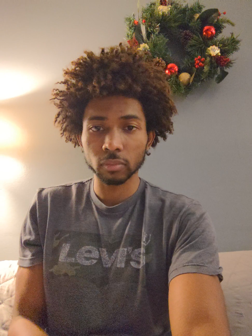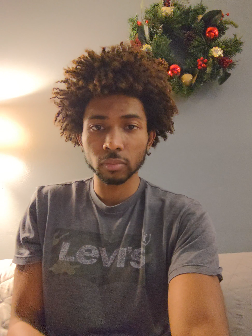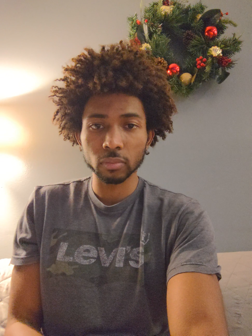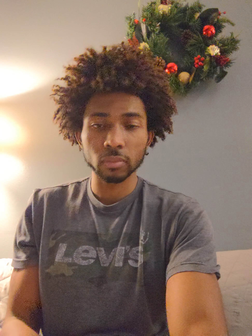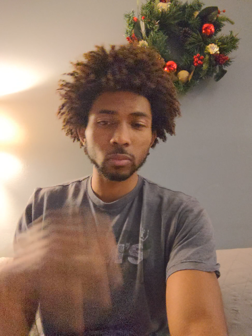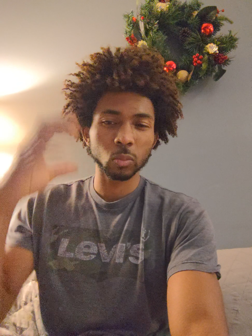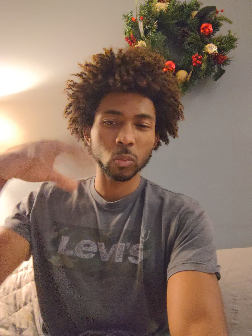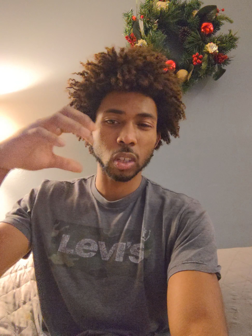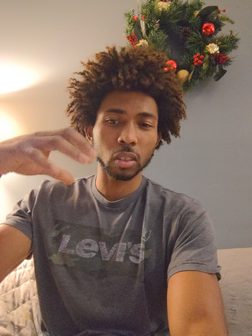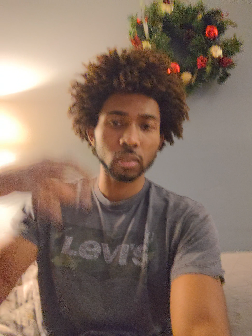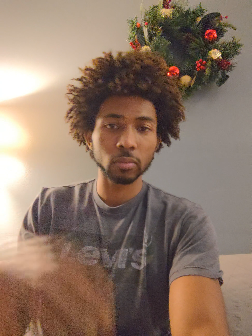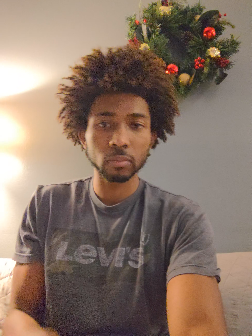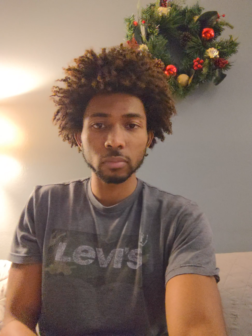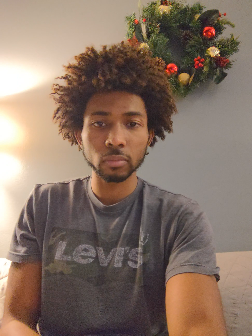rain